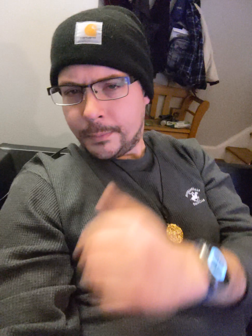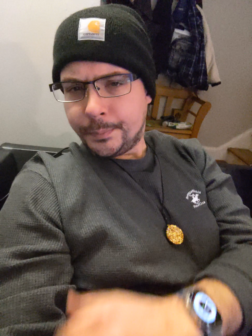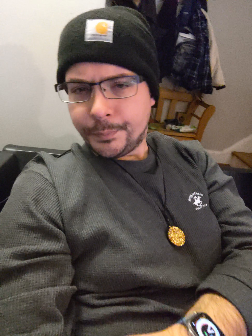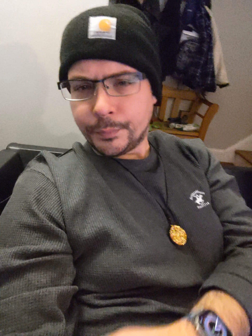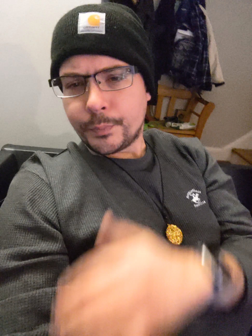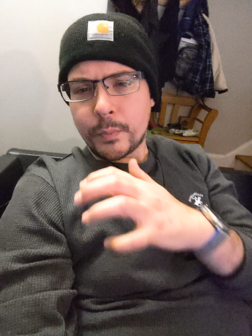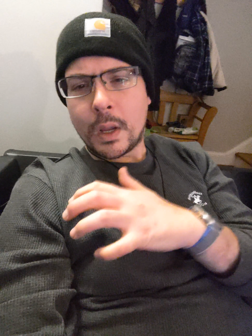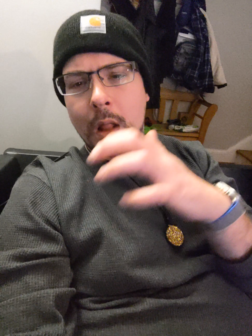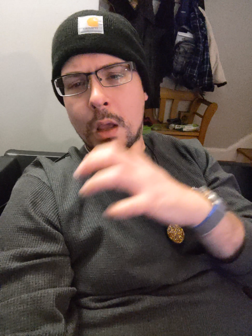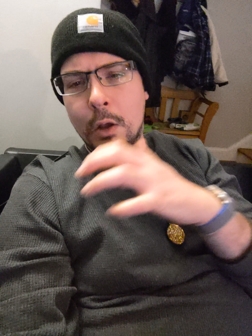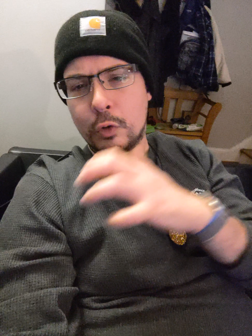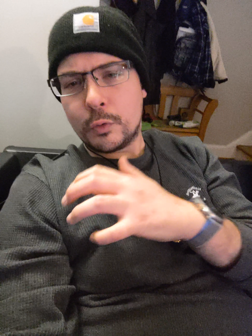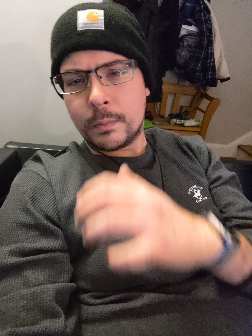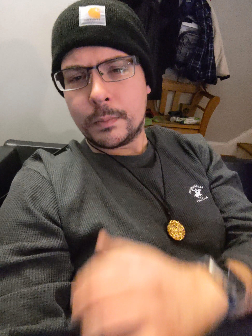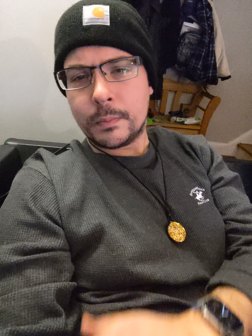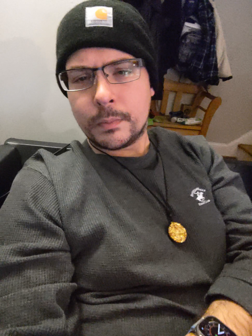alligator